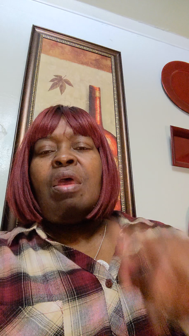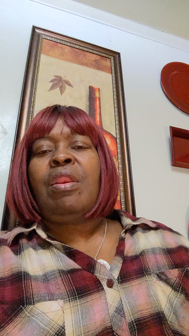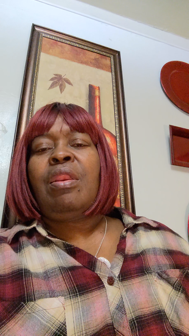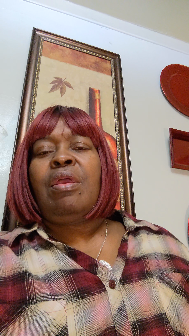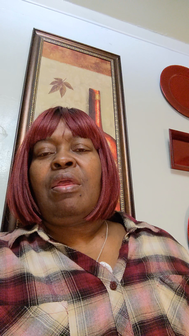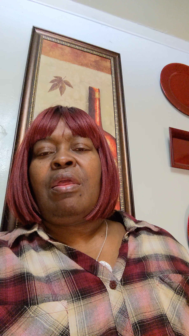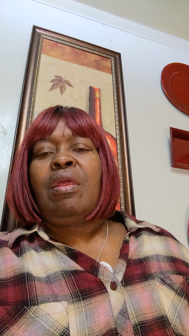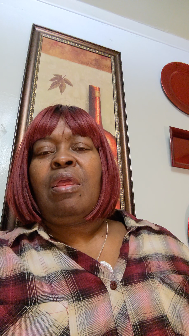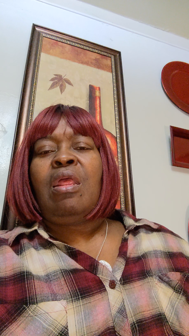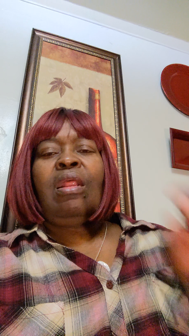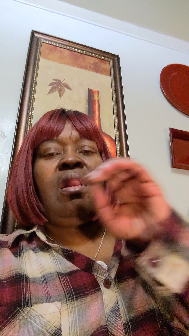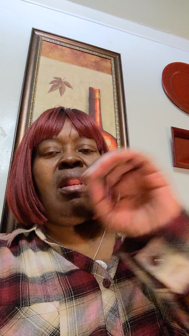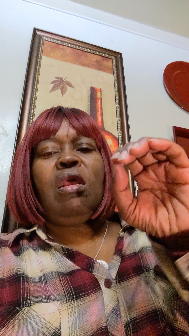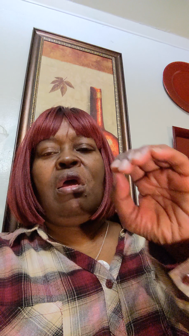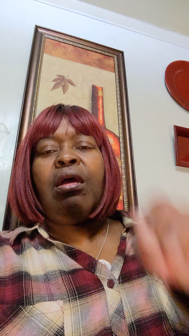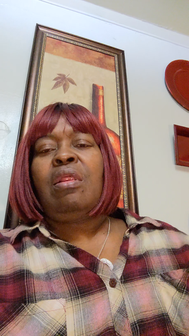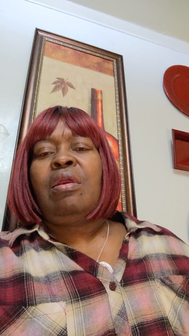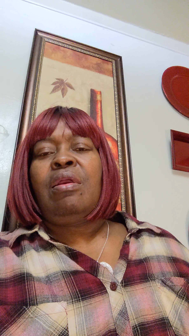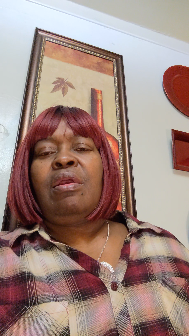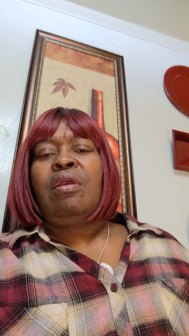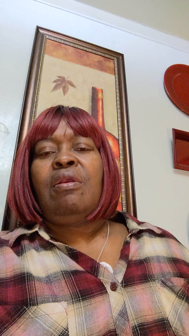none